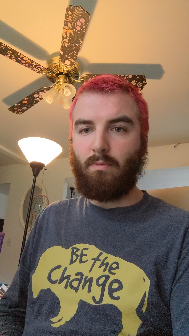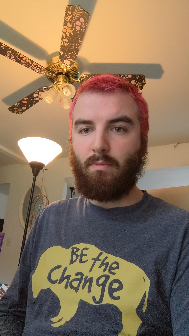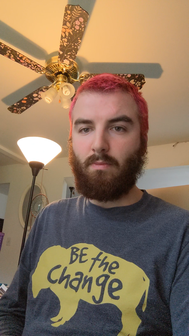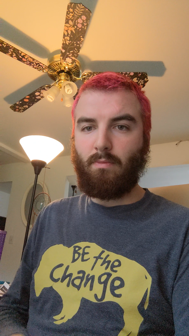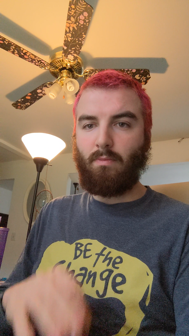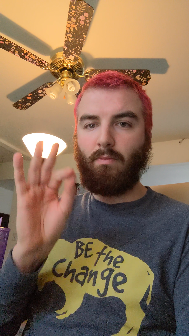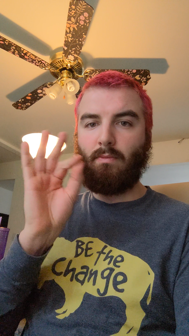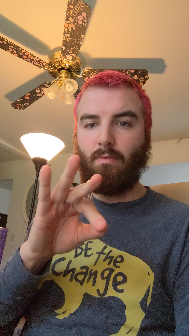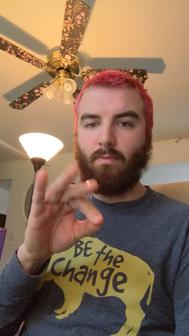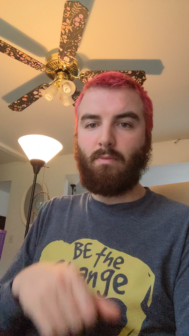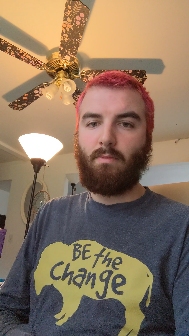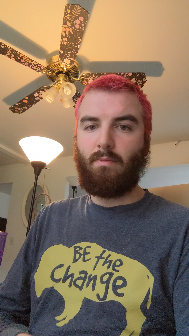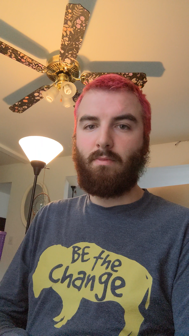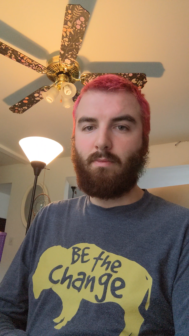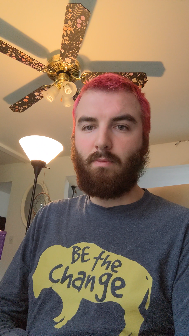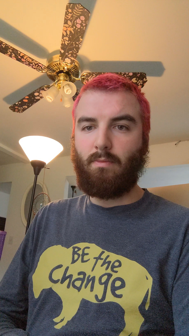fit